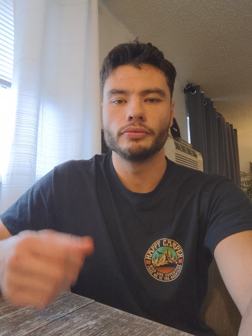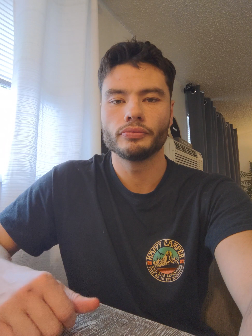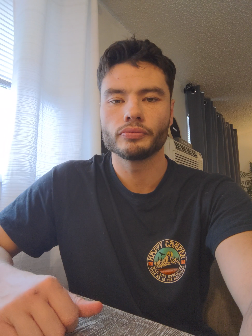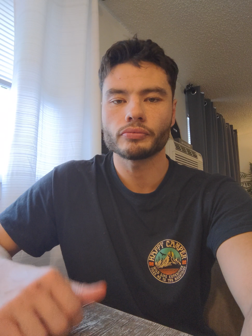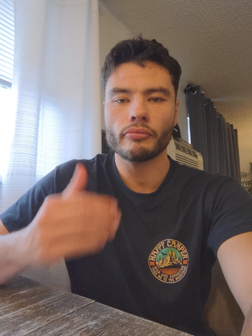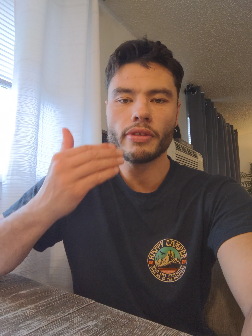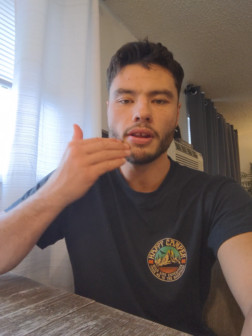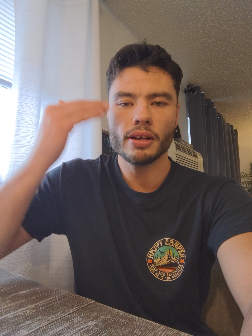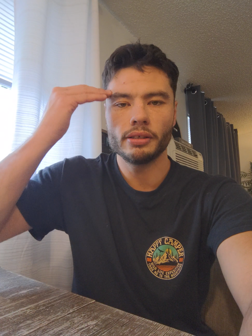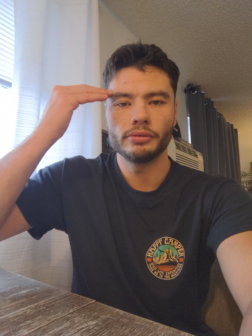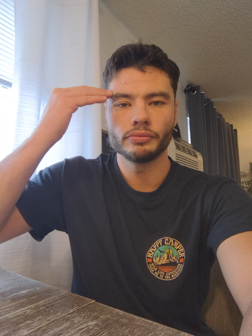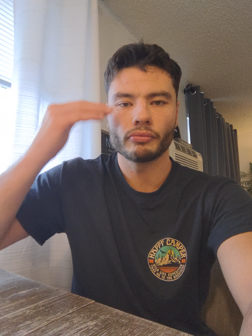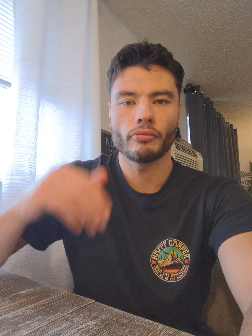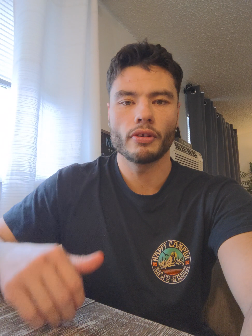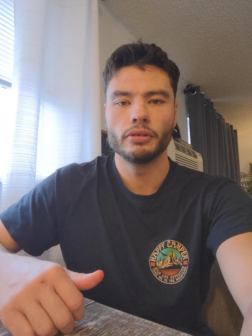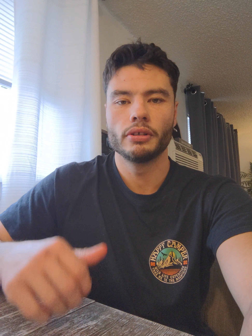head